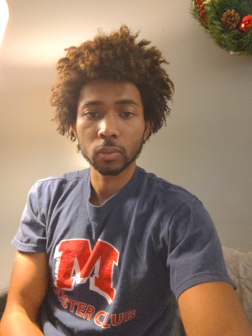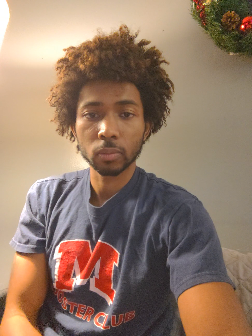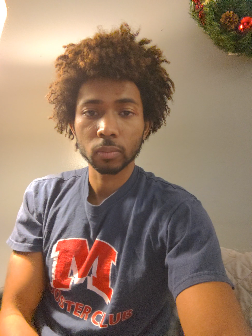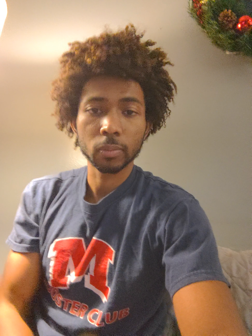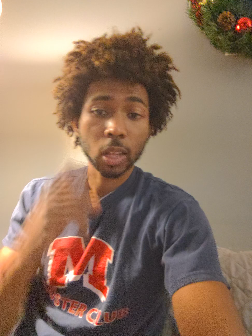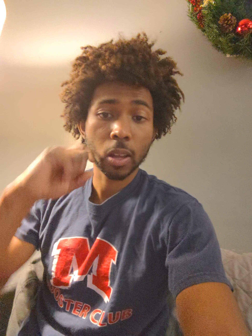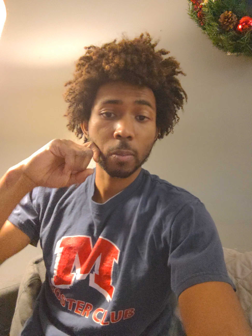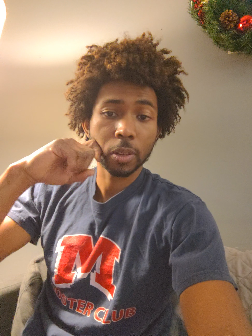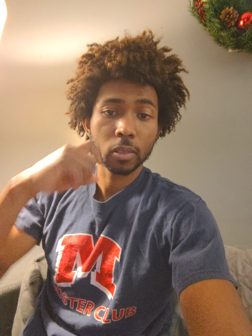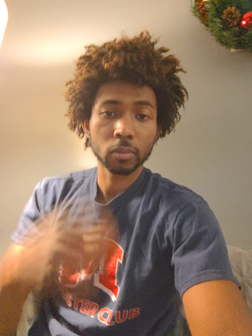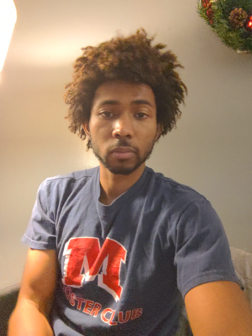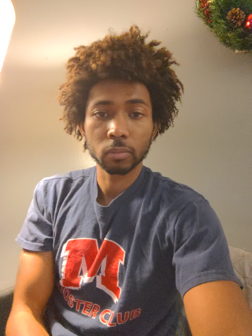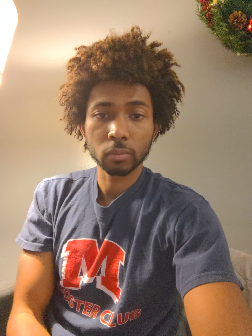apple